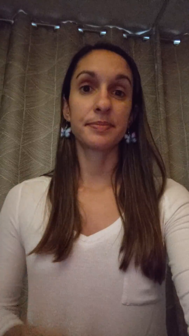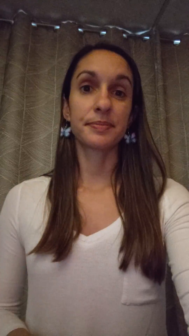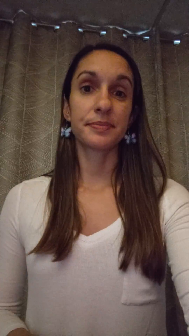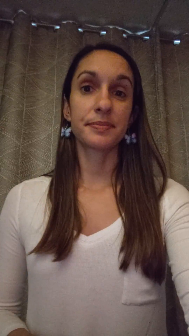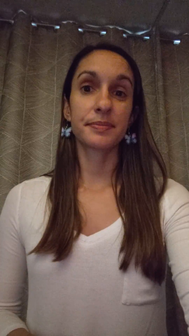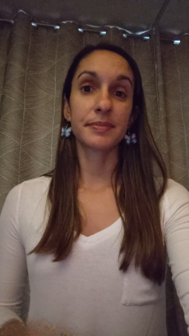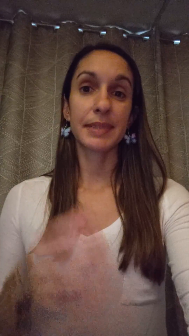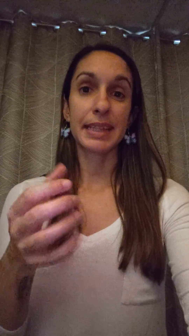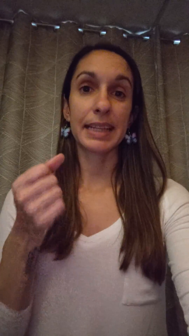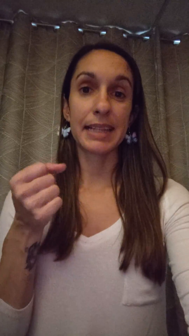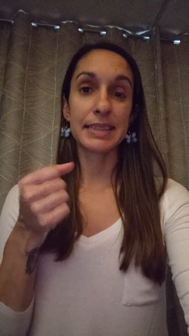get